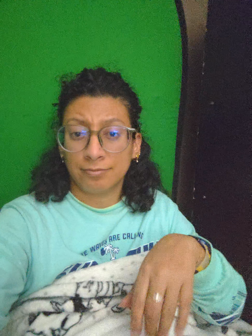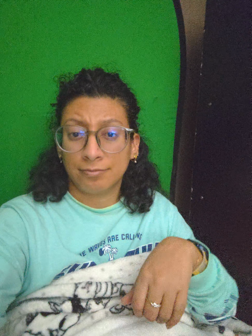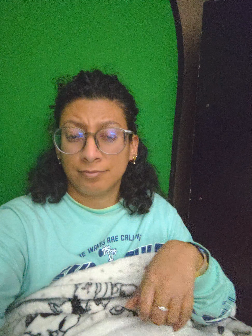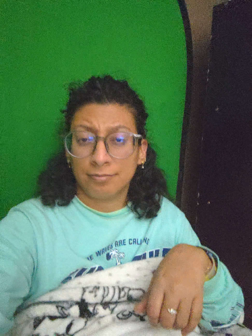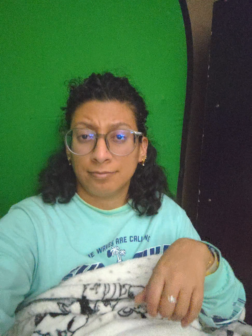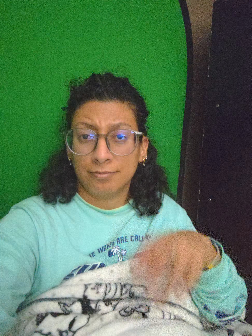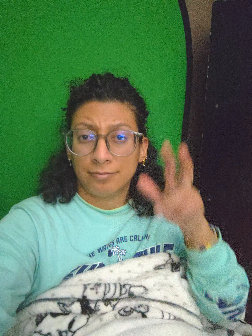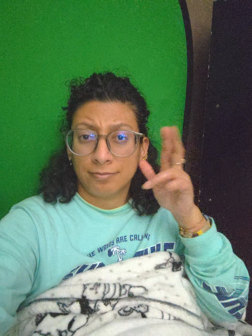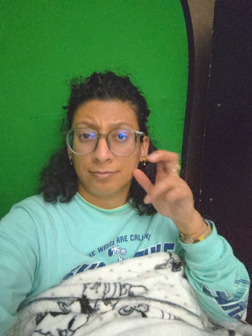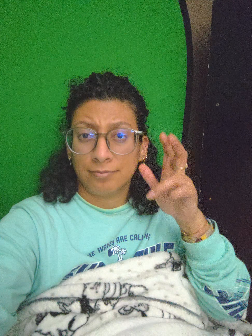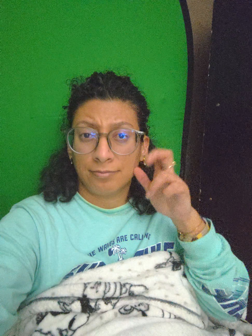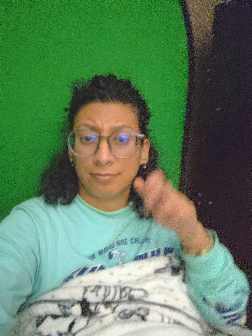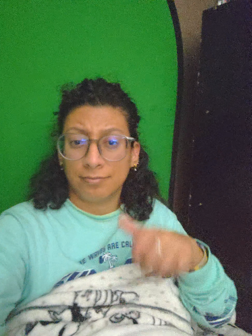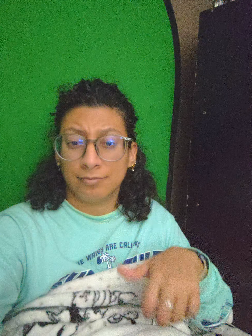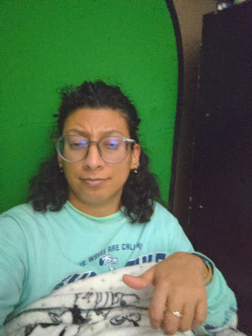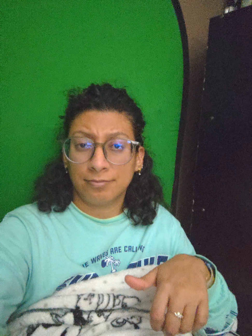hear